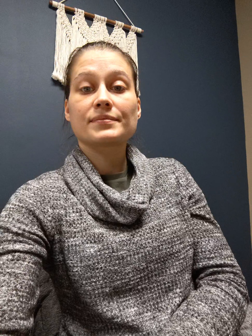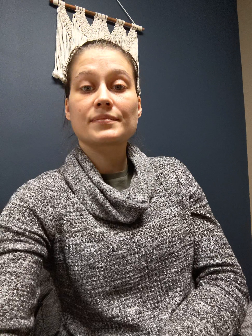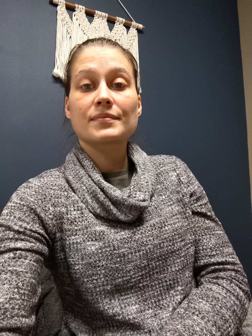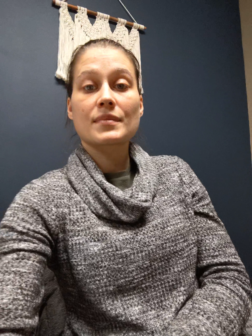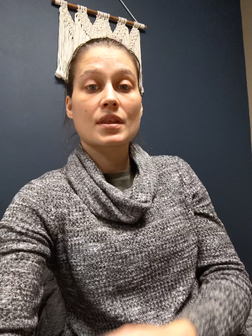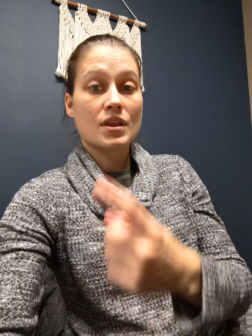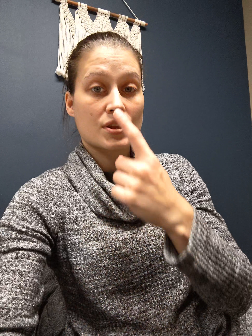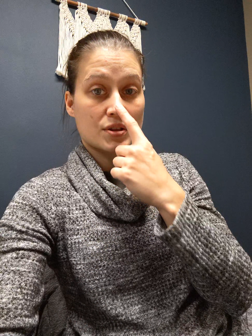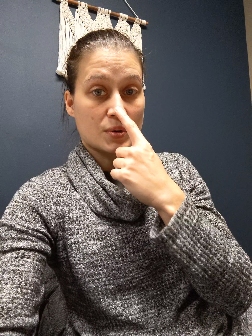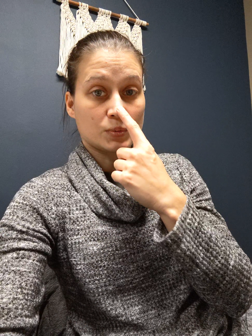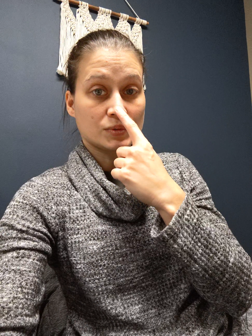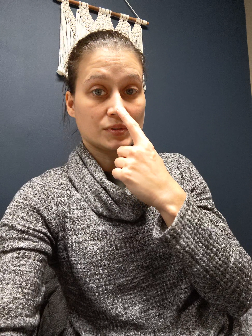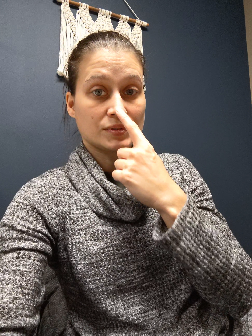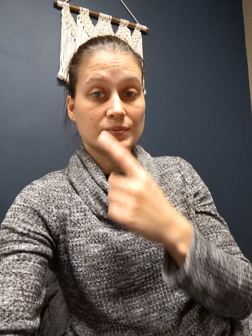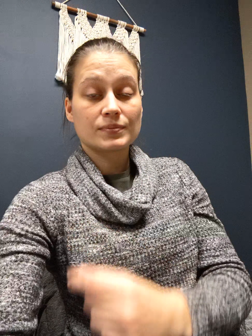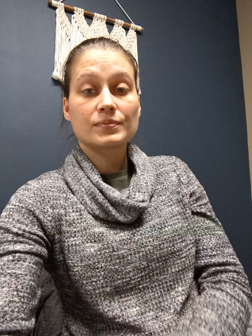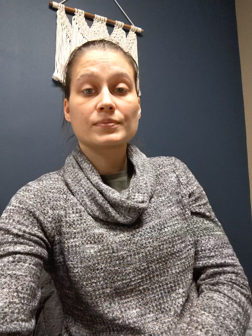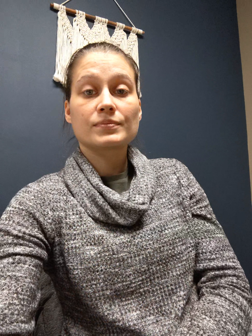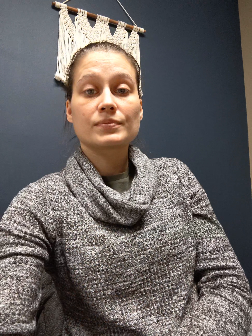nose